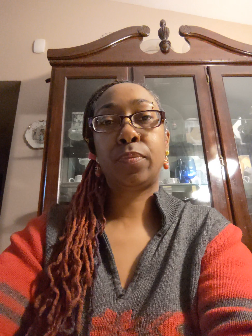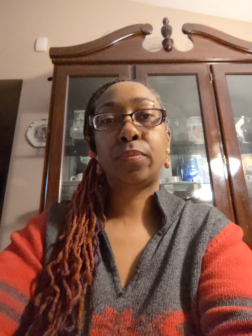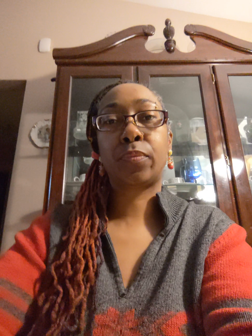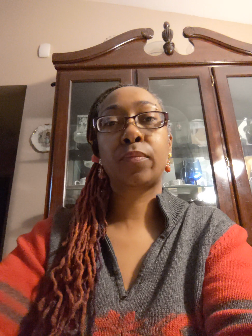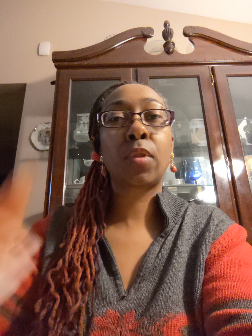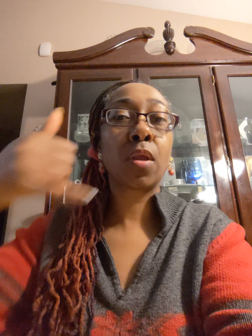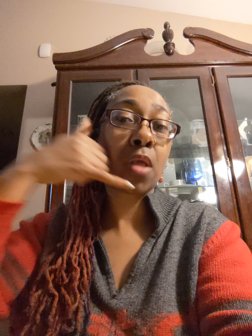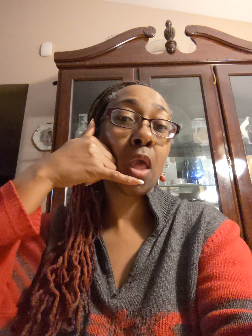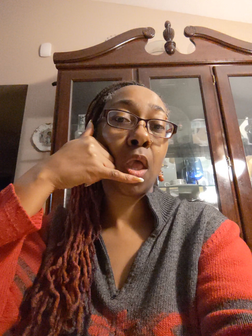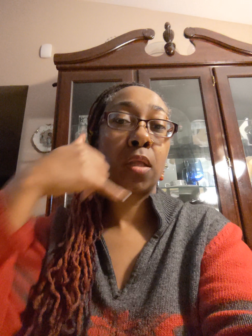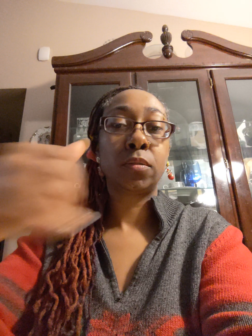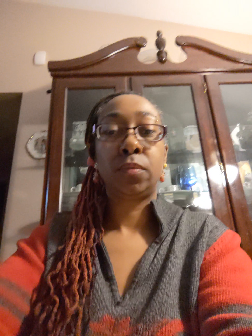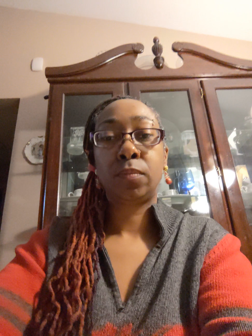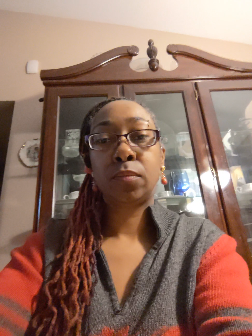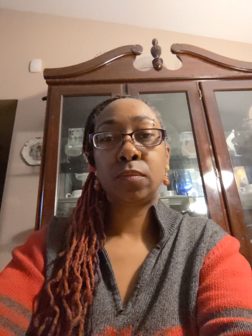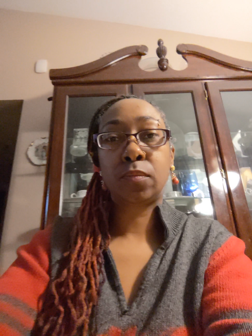call on the phone